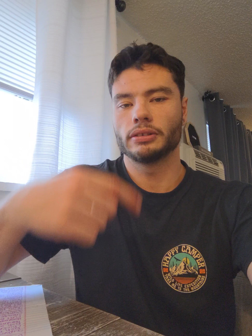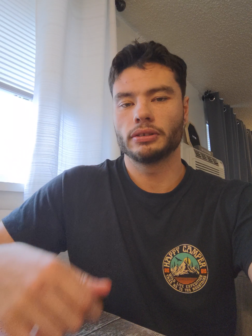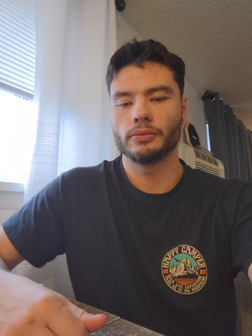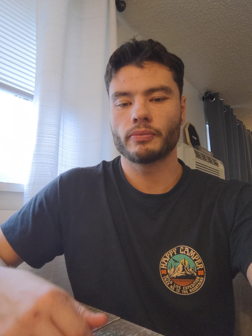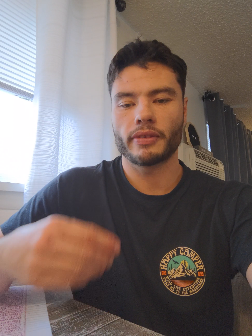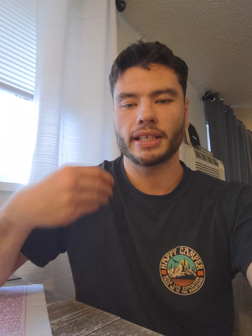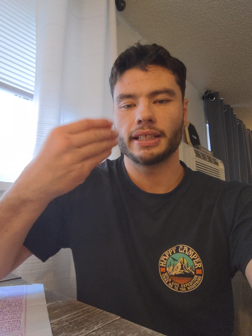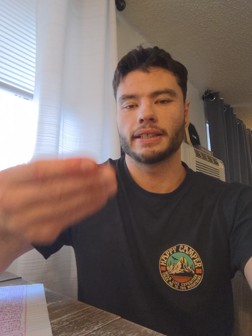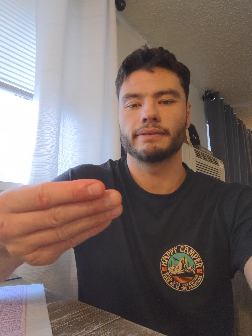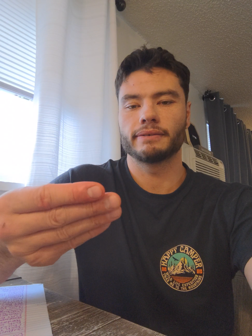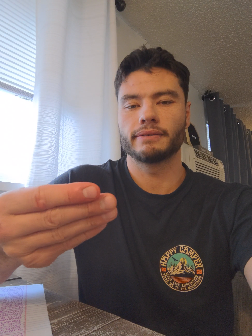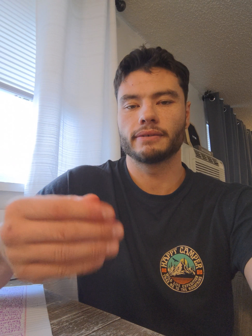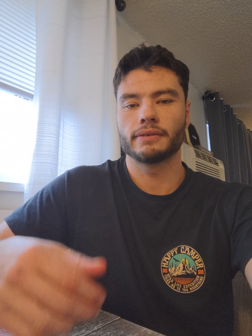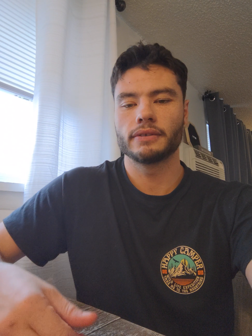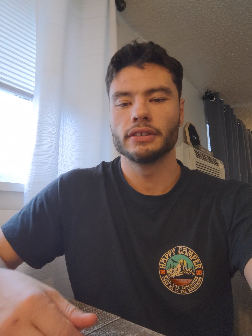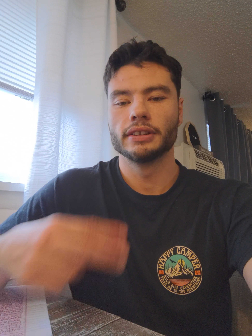give